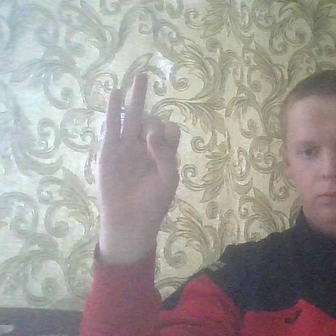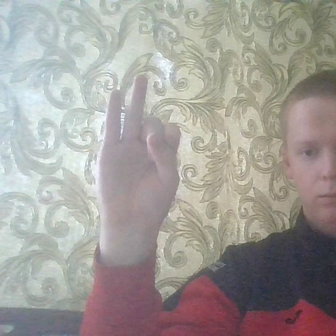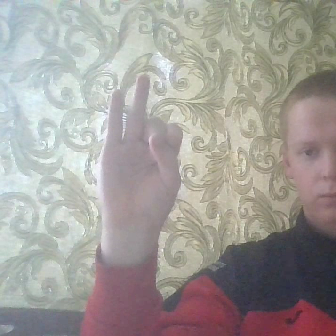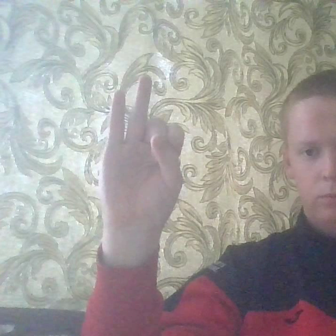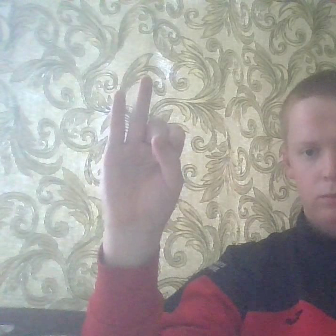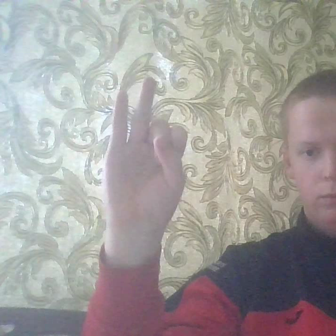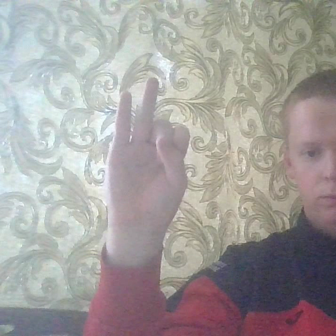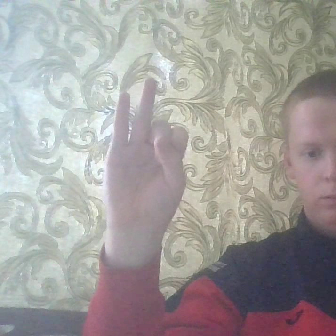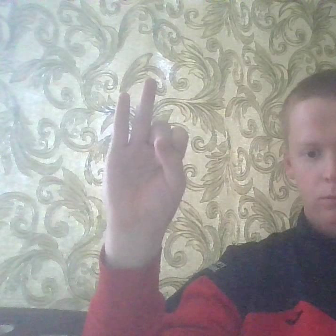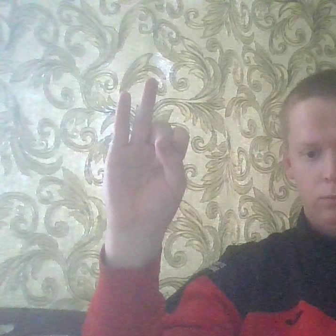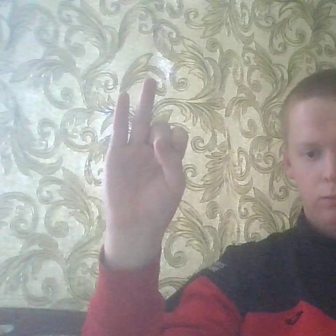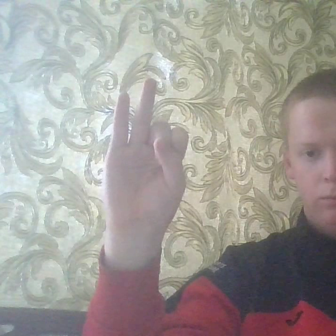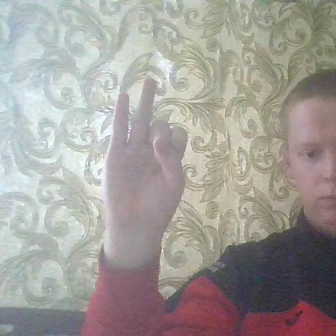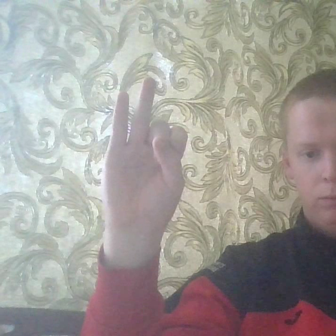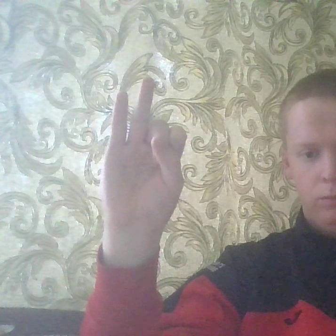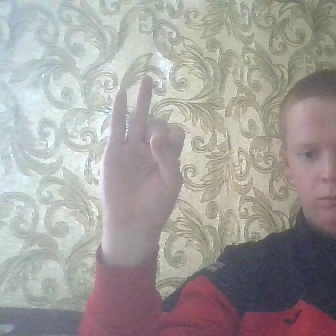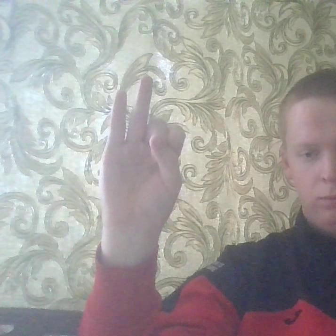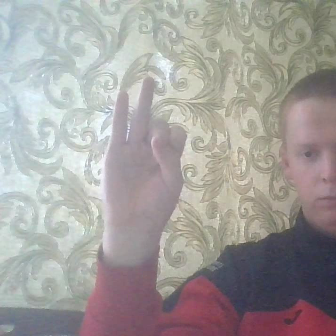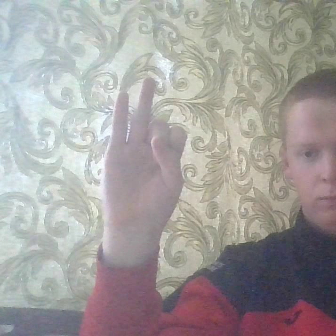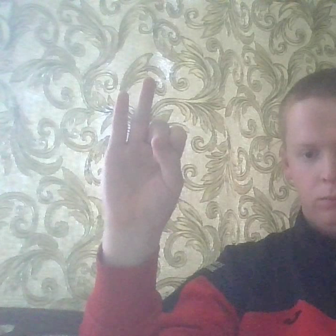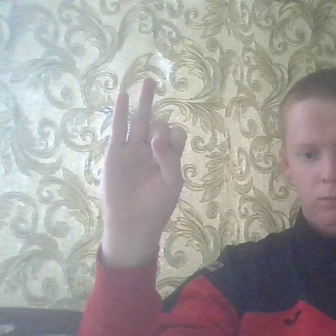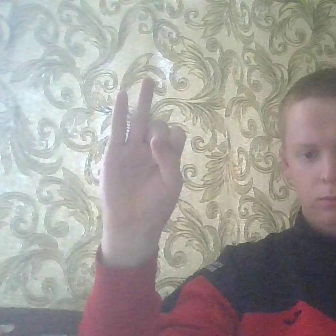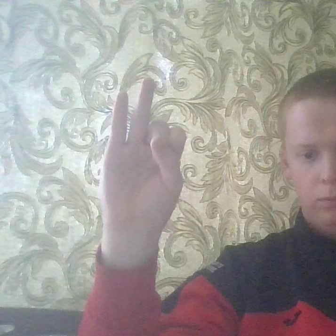И